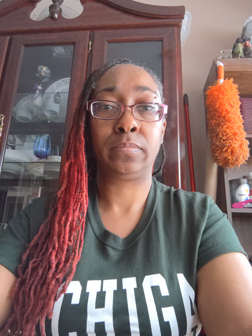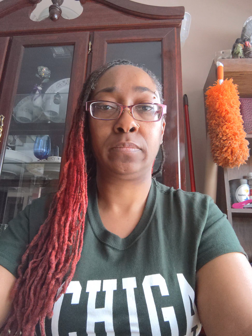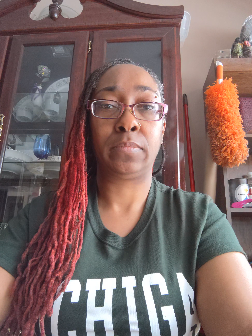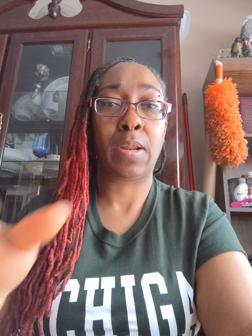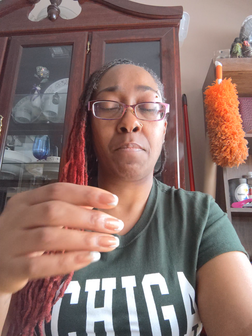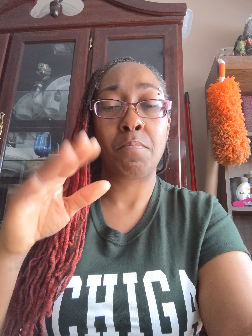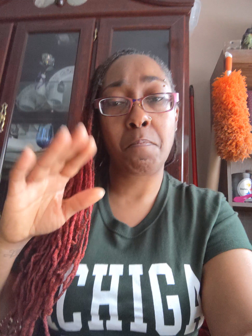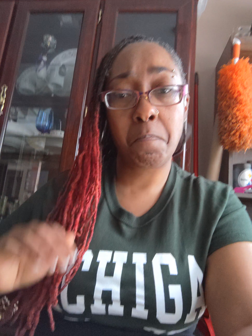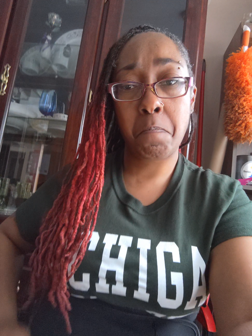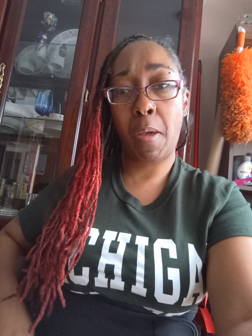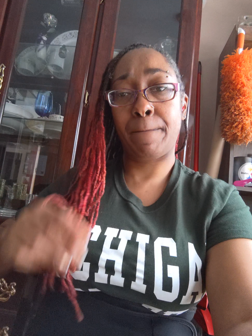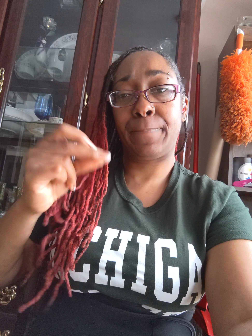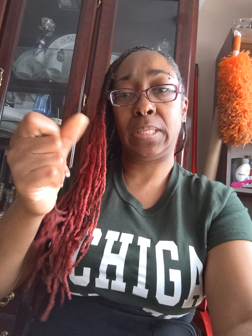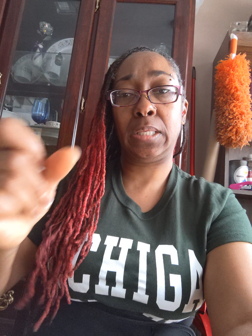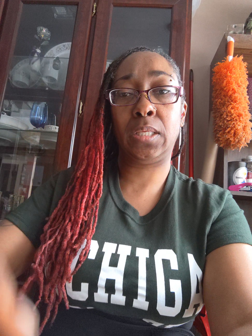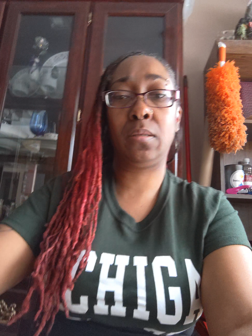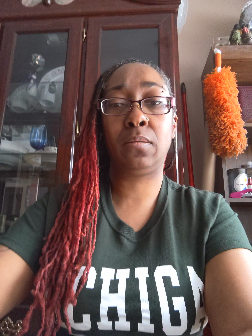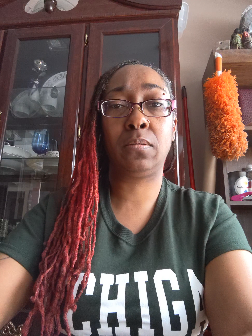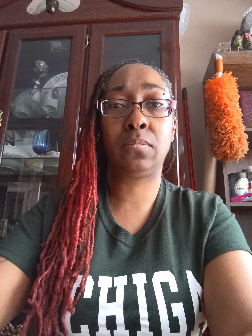puppy